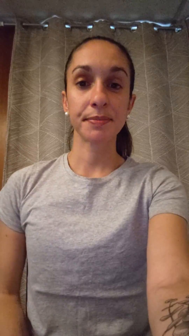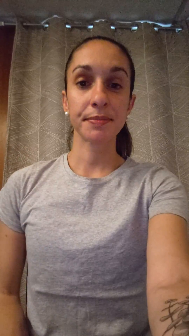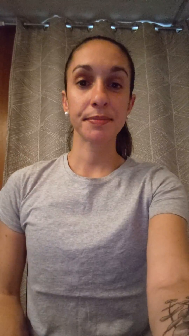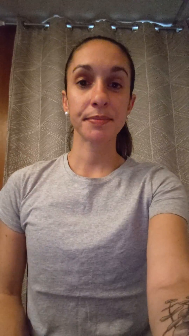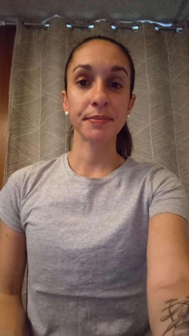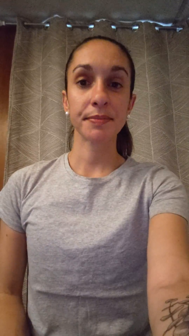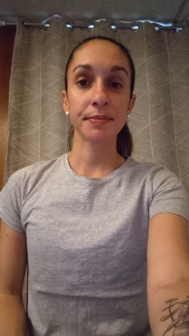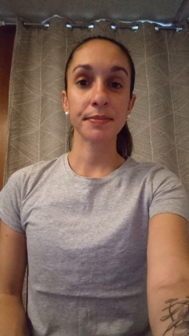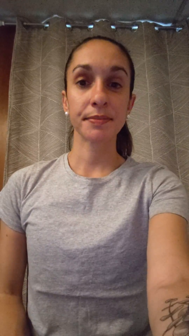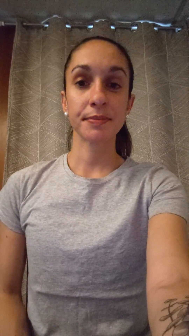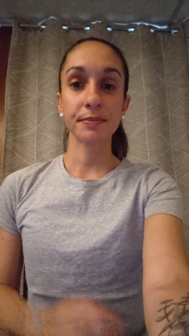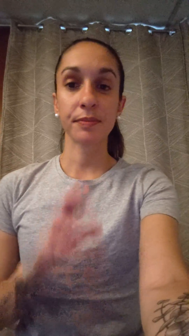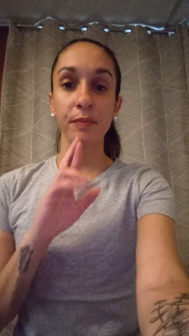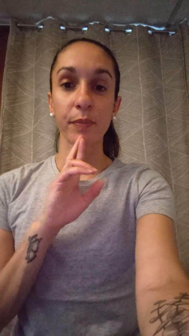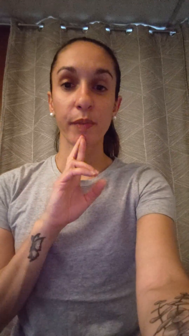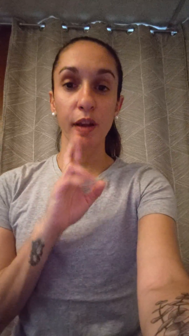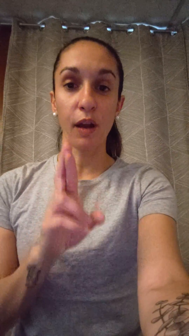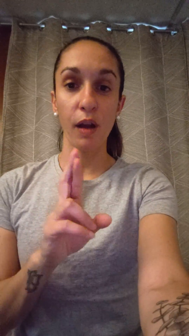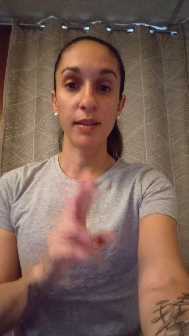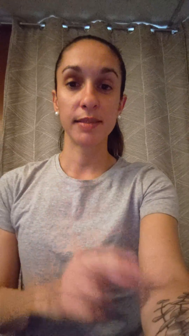are